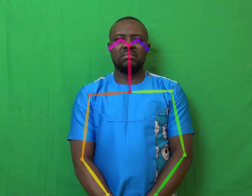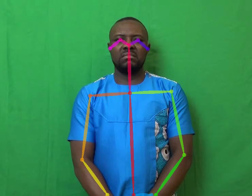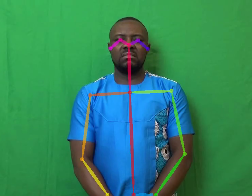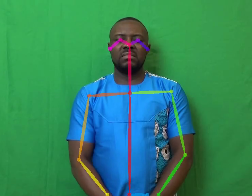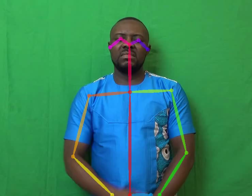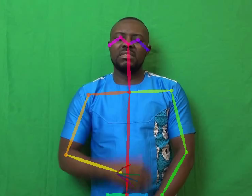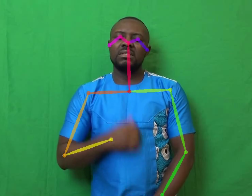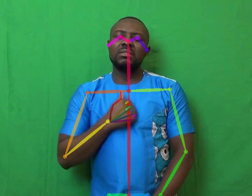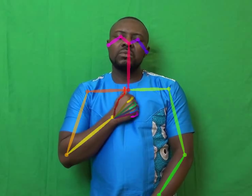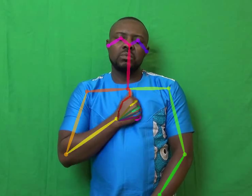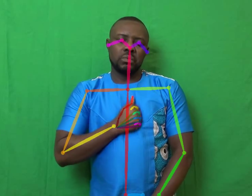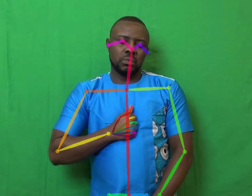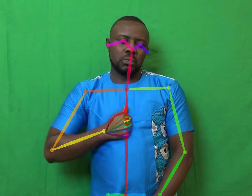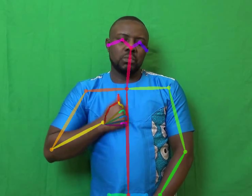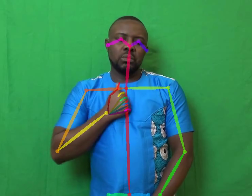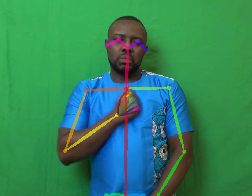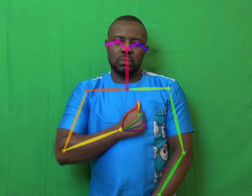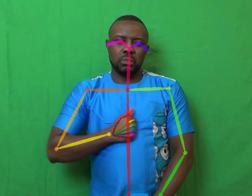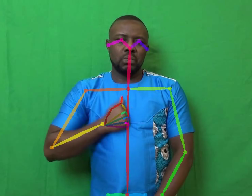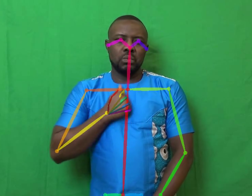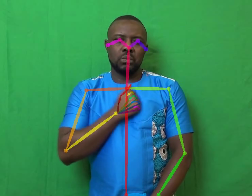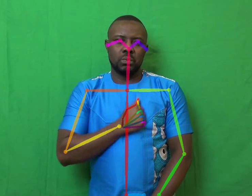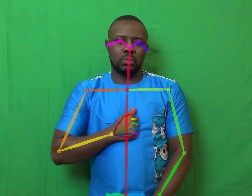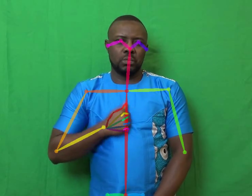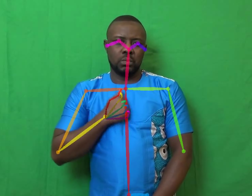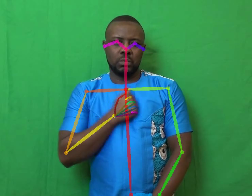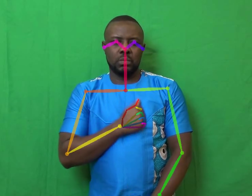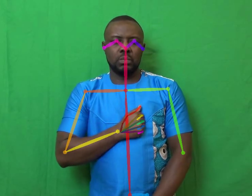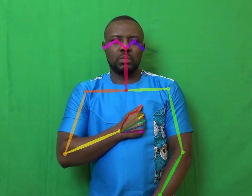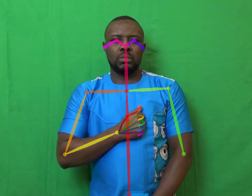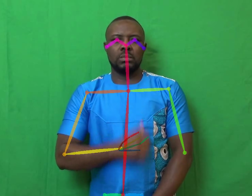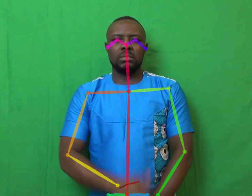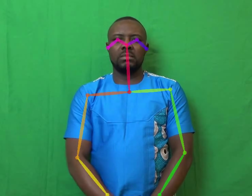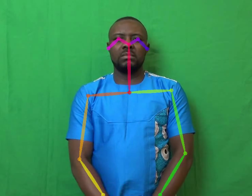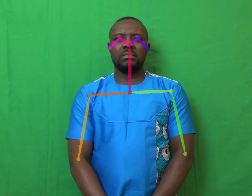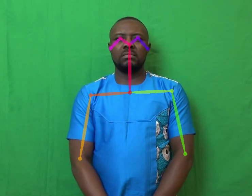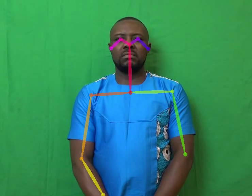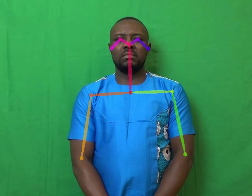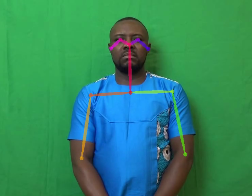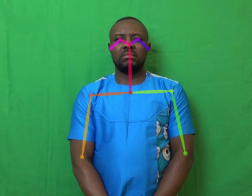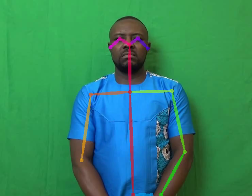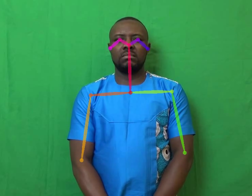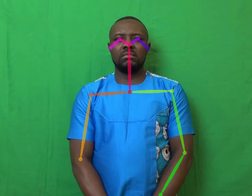sorry